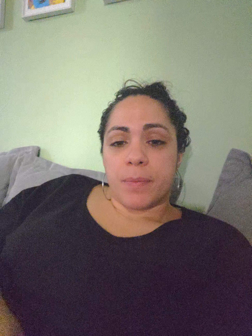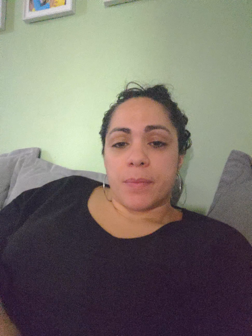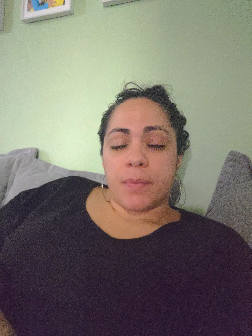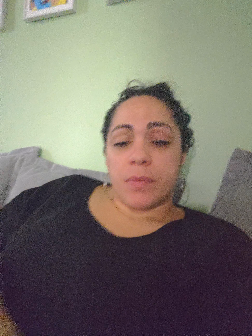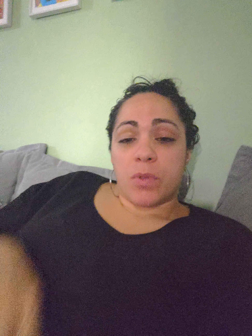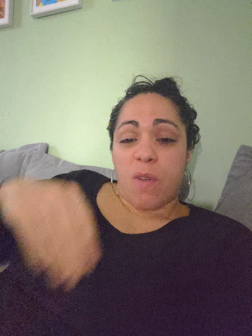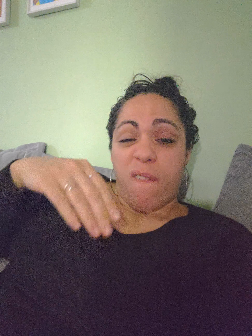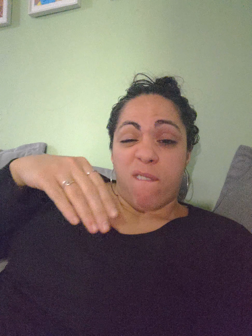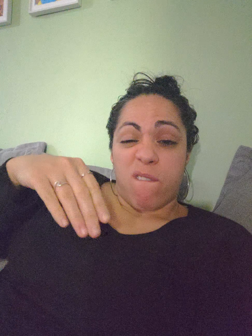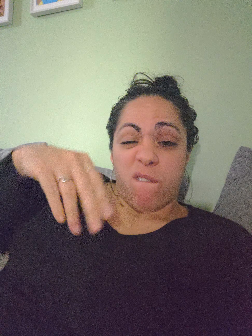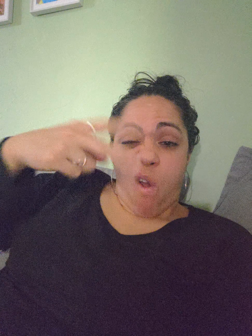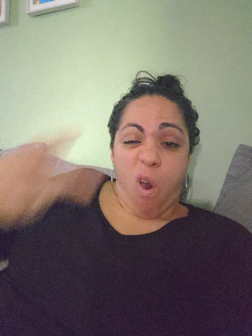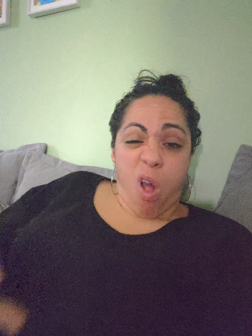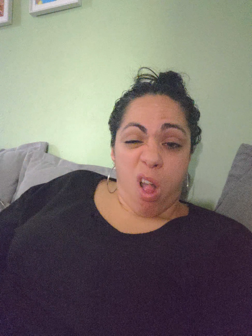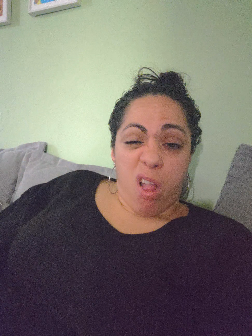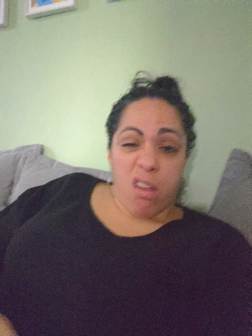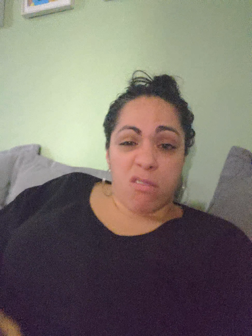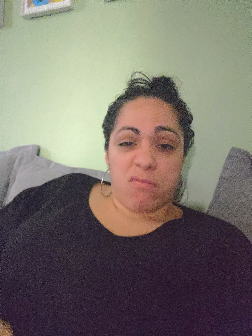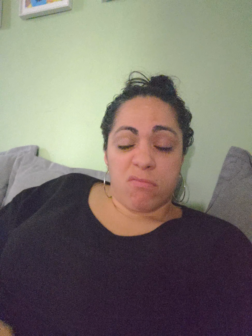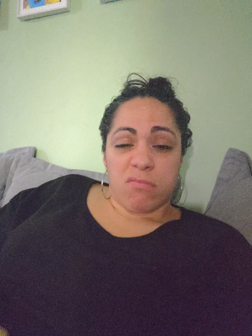fall